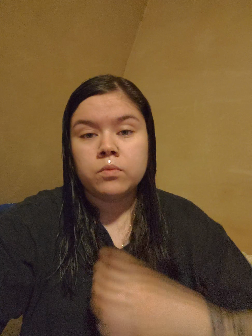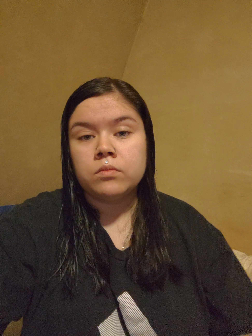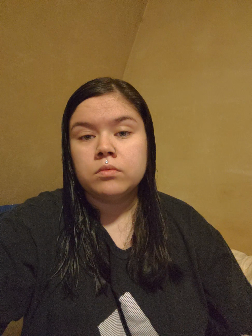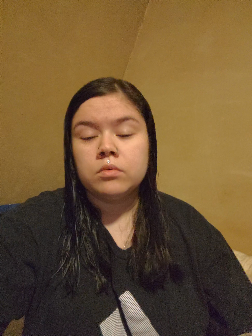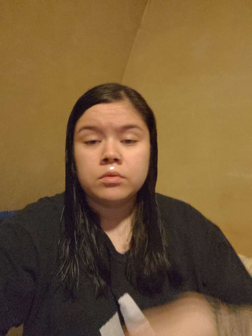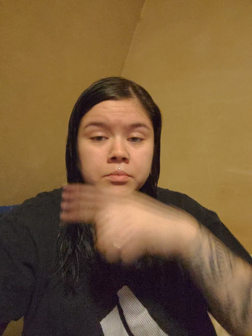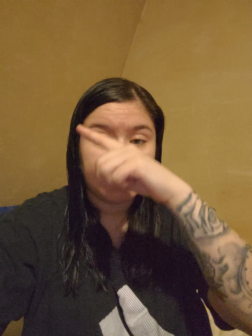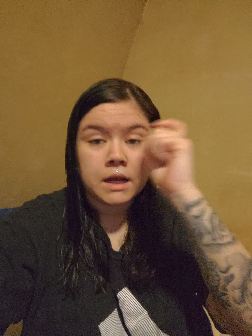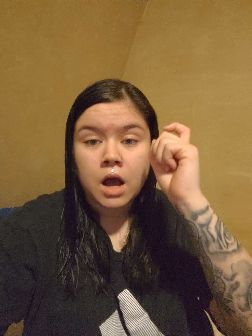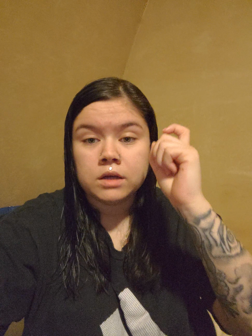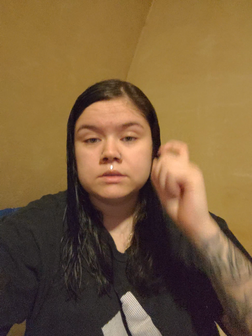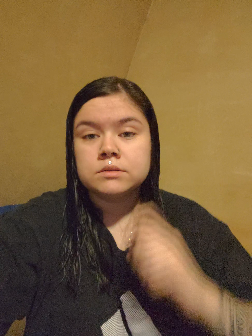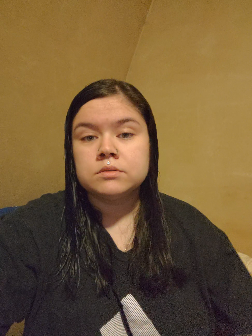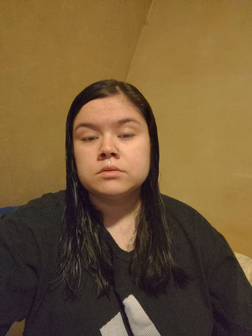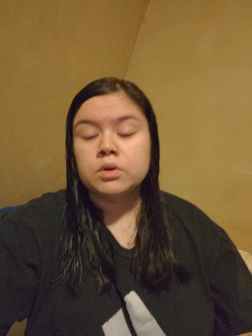because